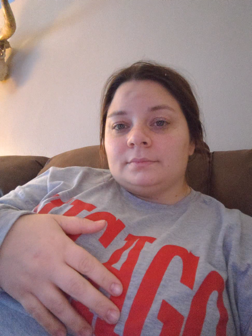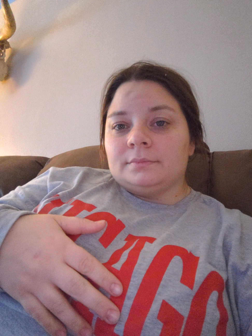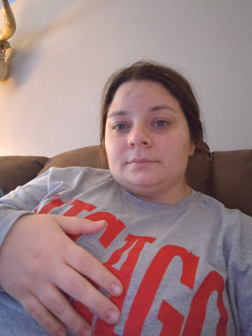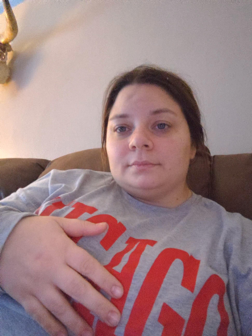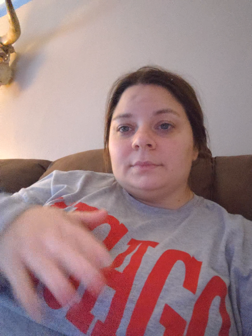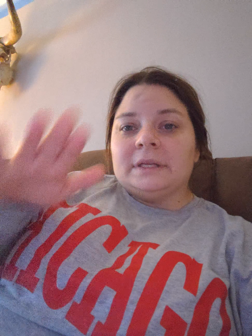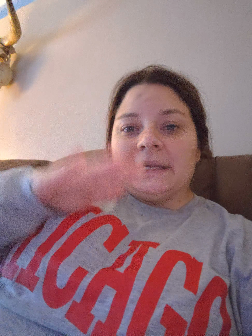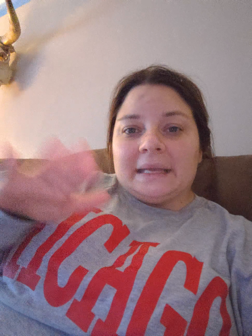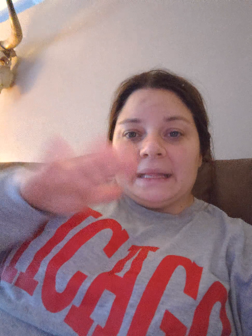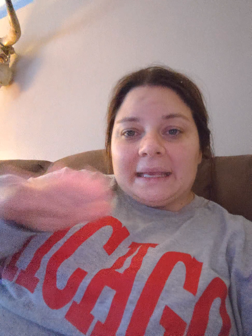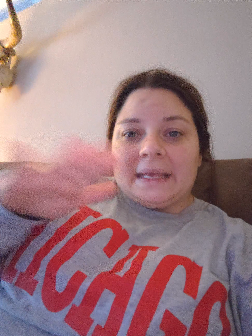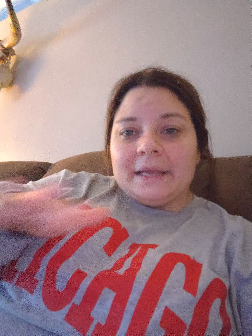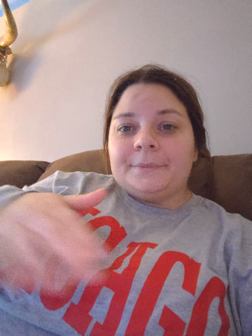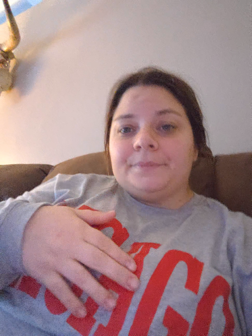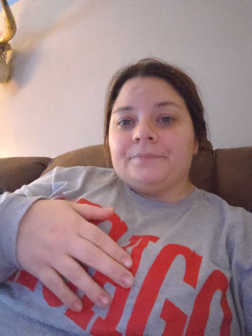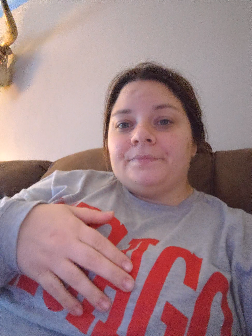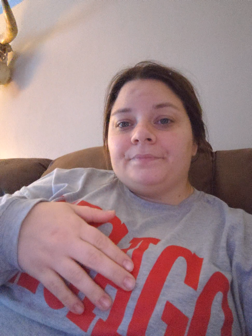clean